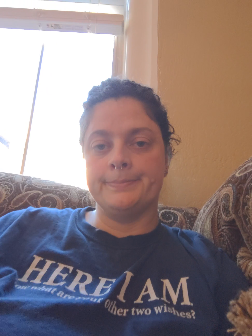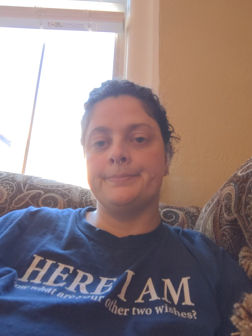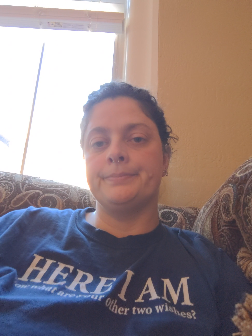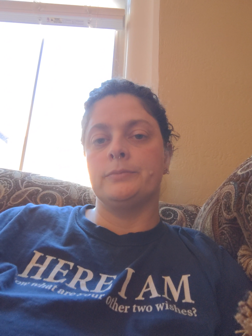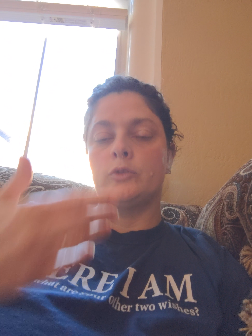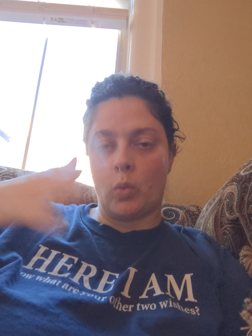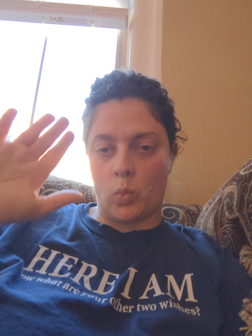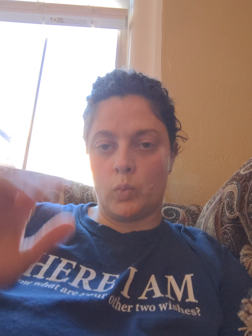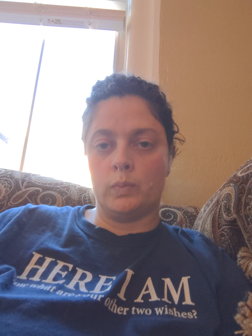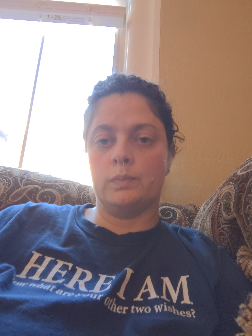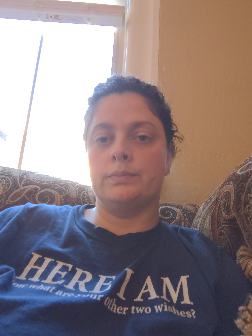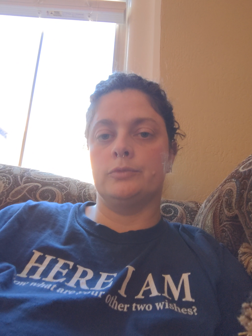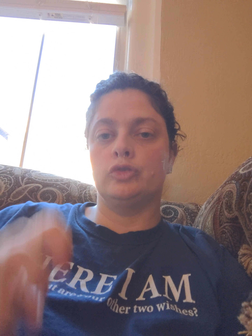go